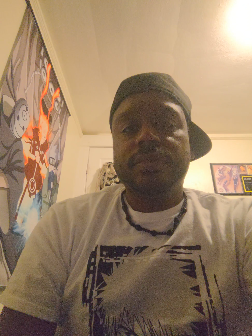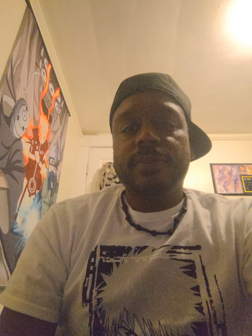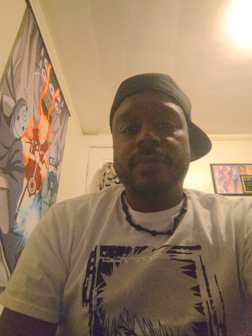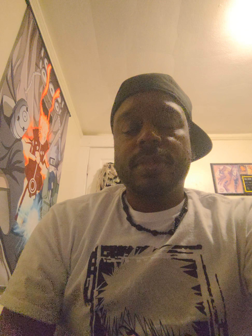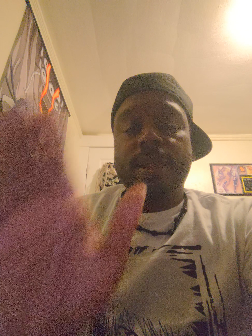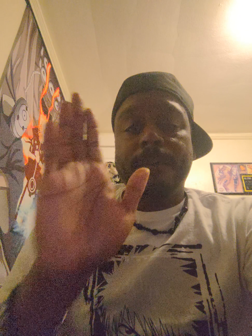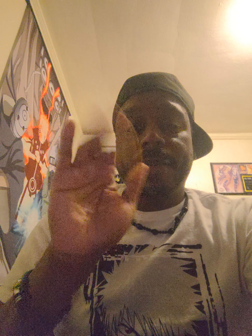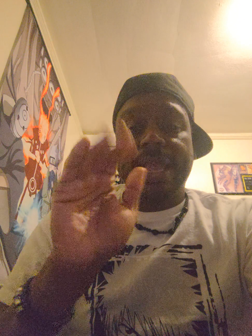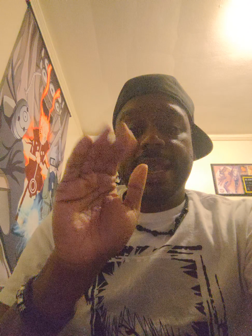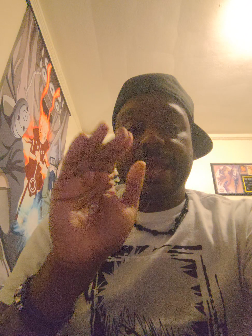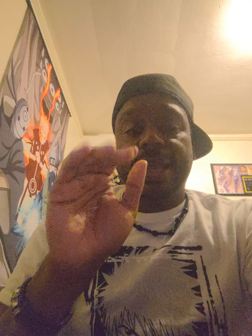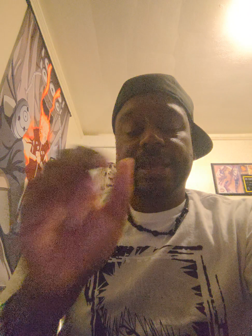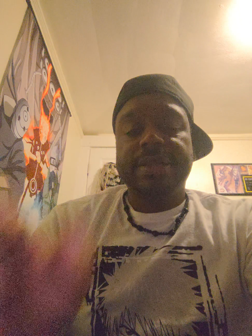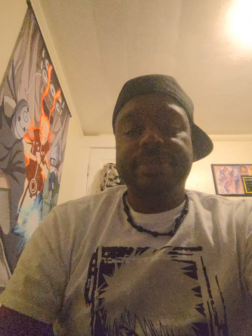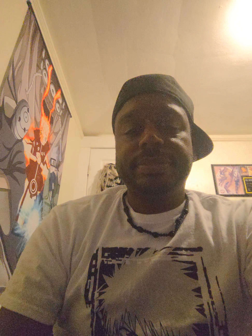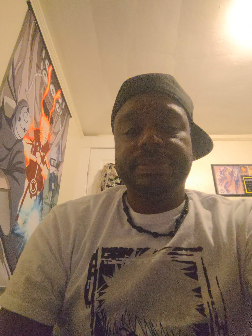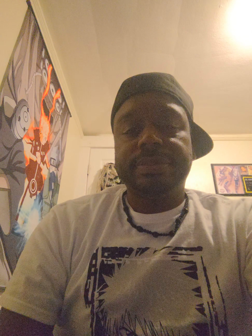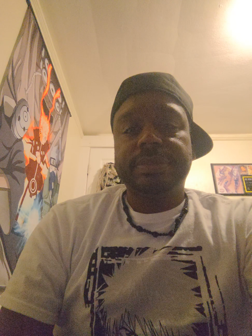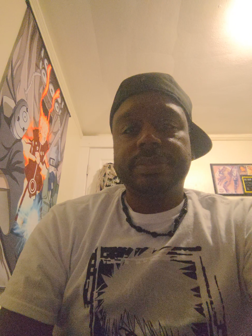bye